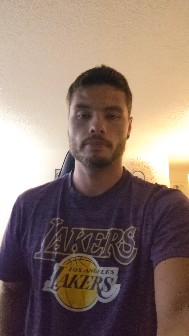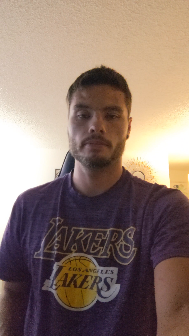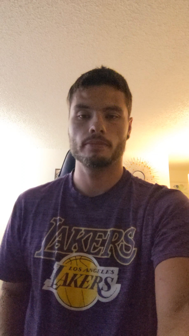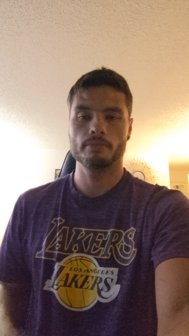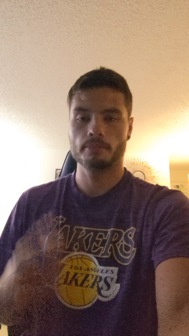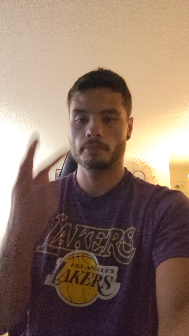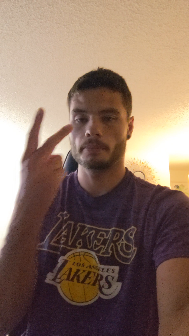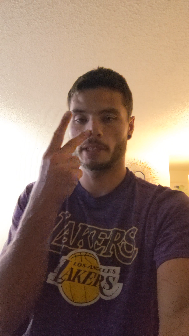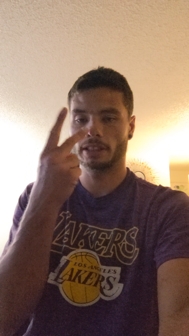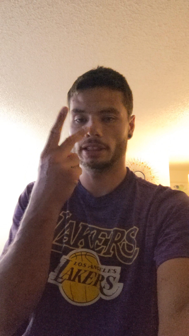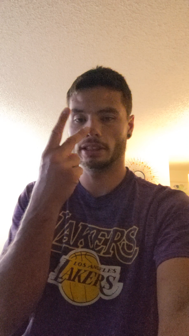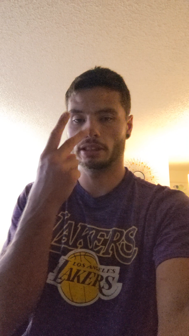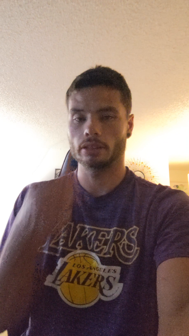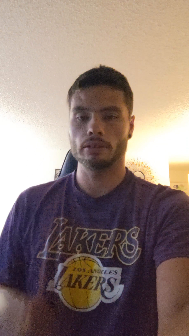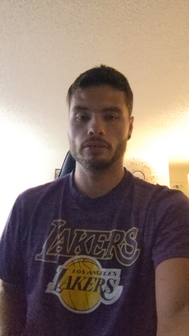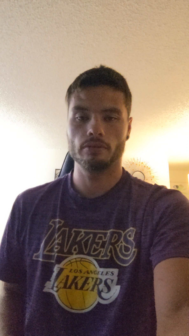penis